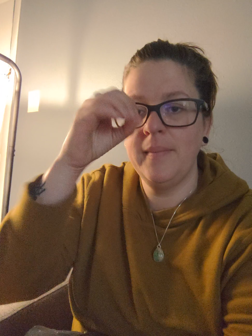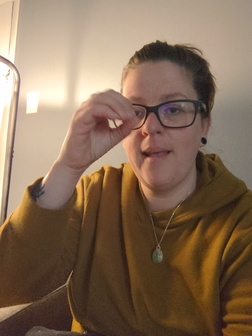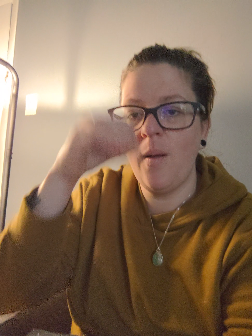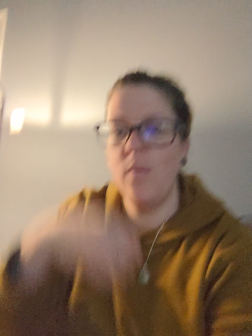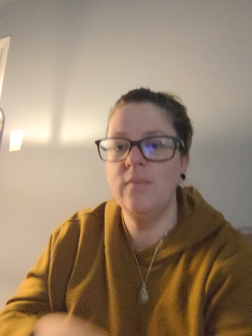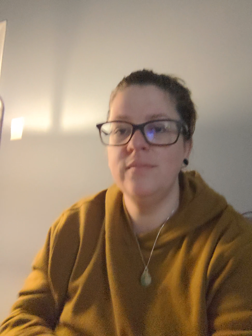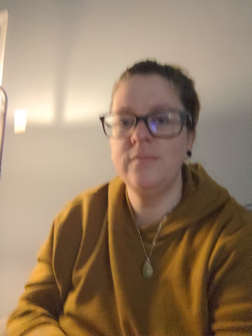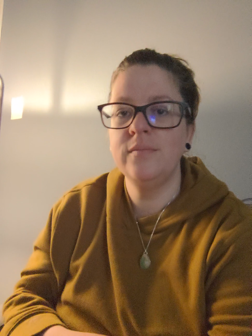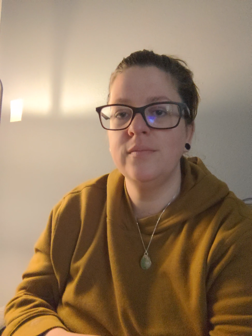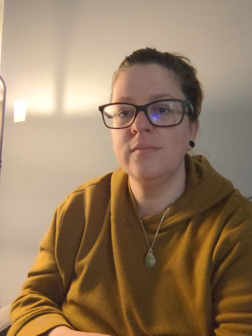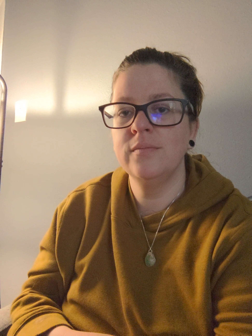owl